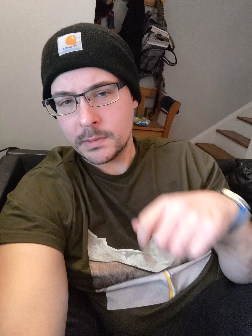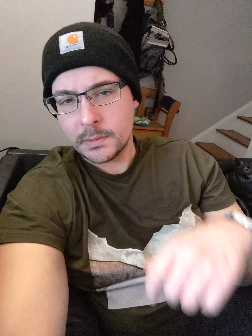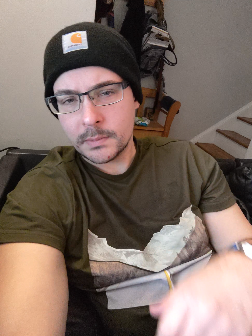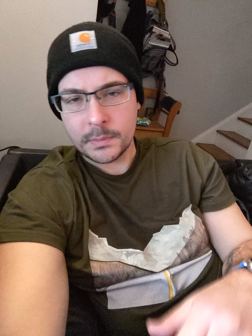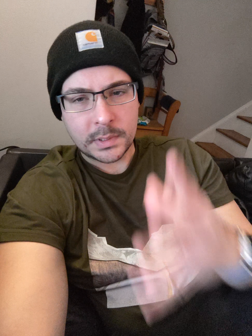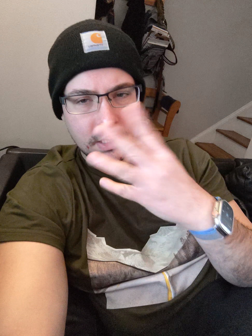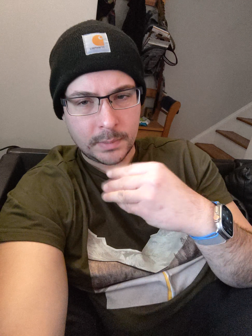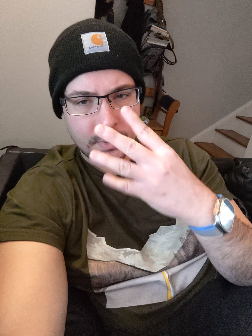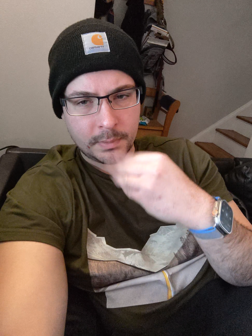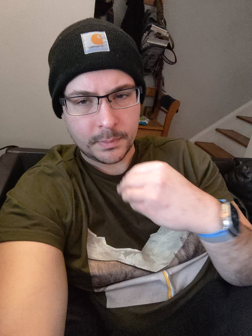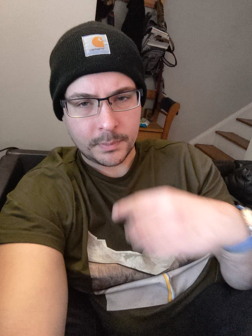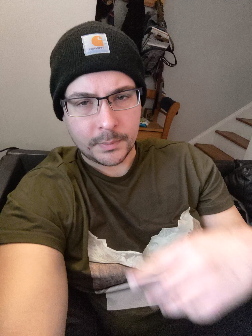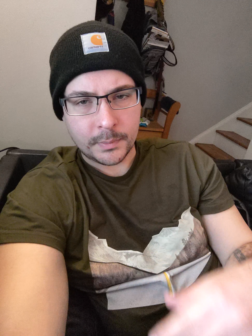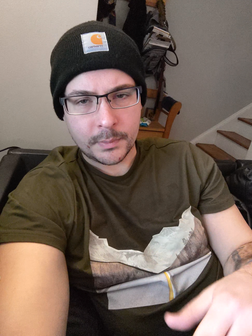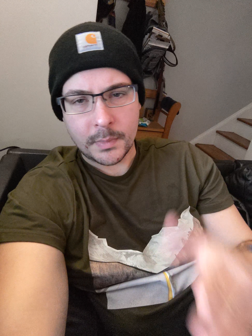sleepy